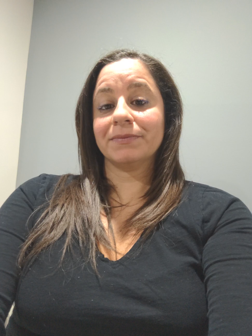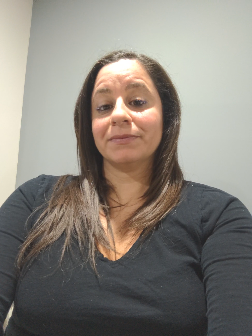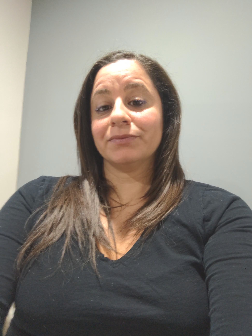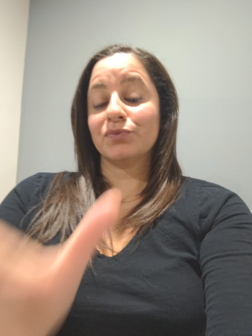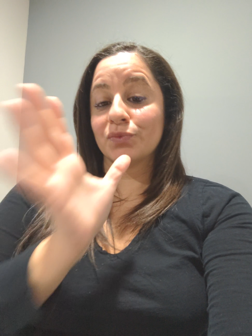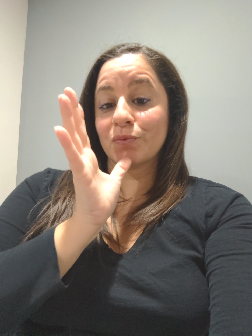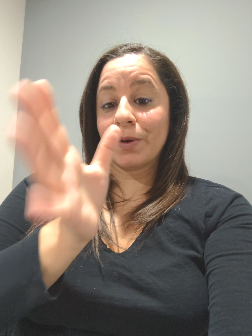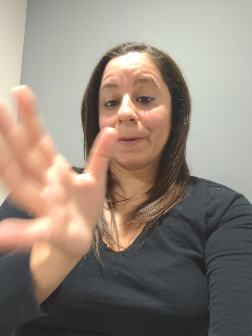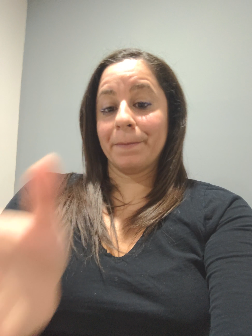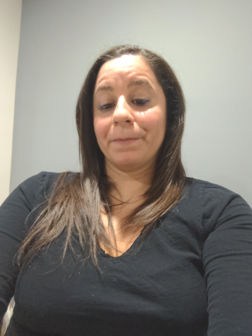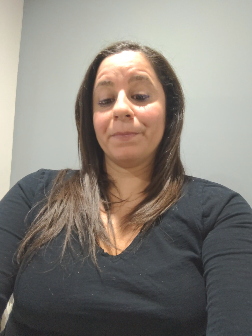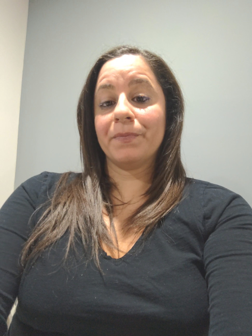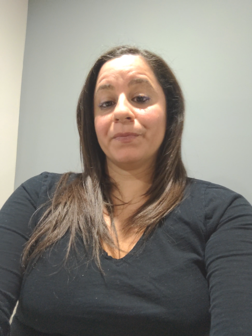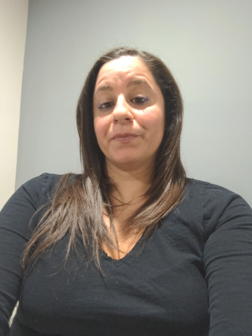grandma